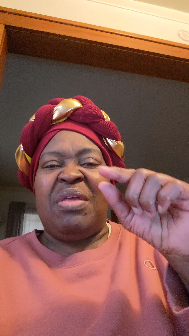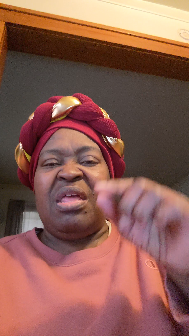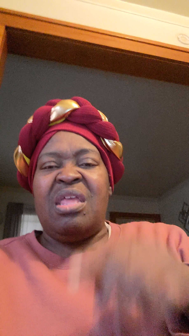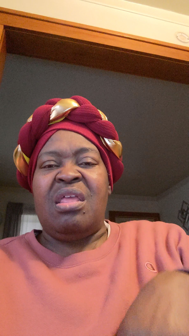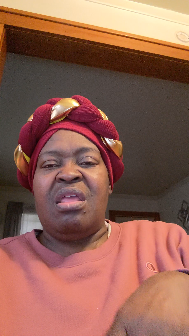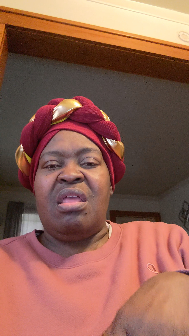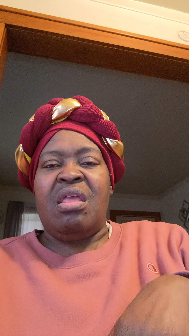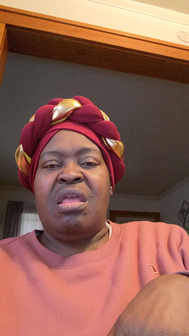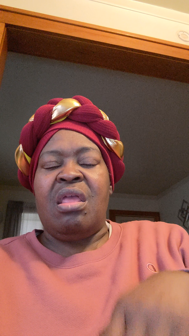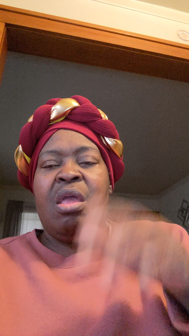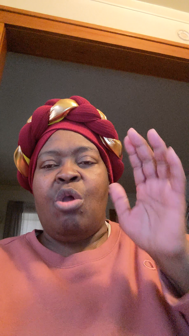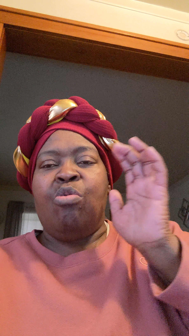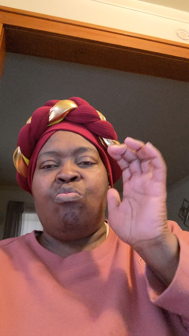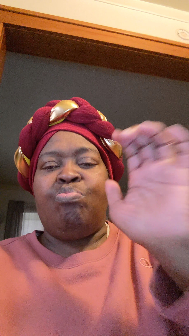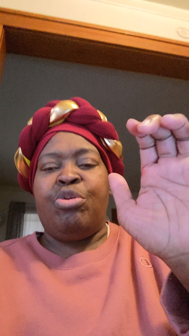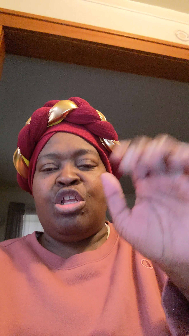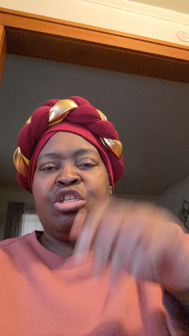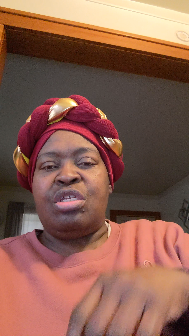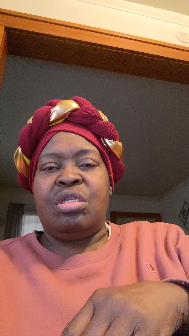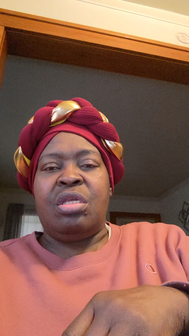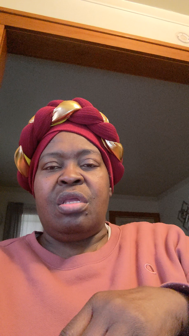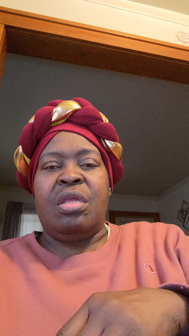push